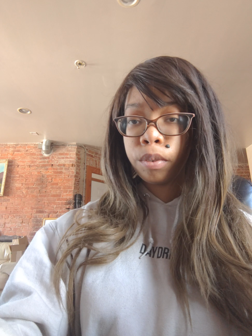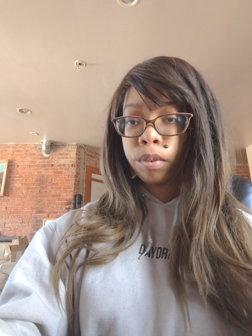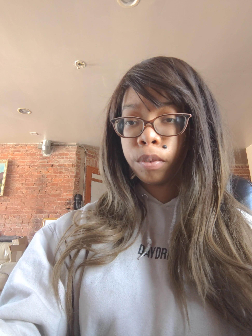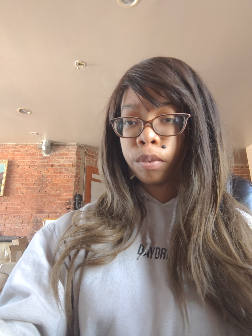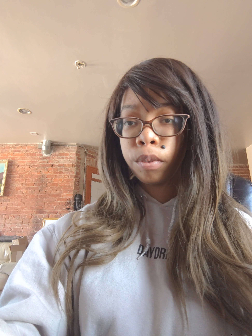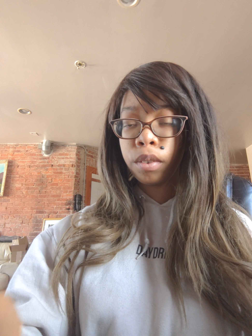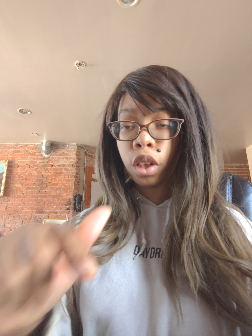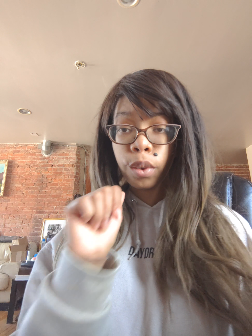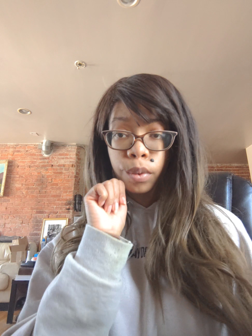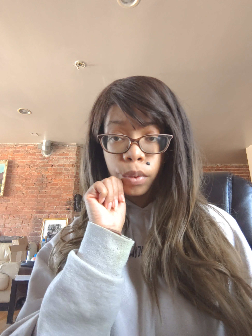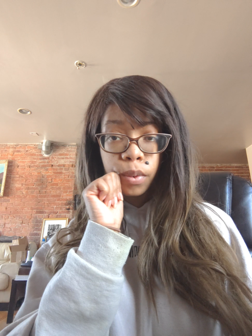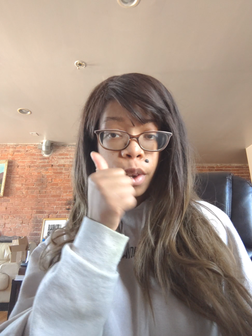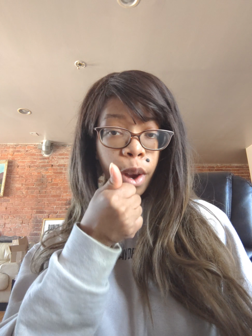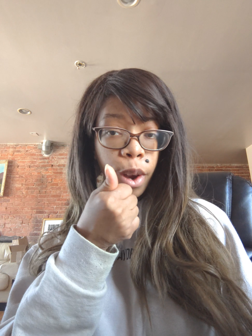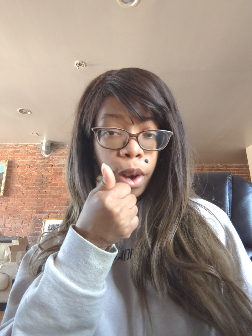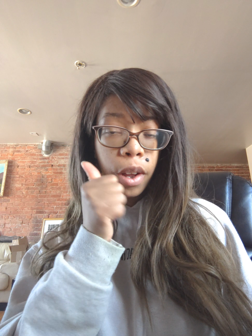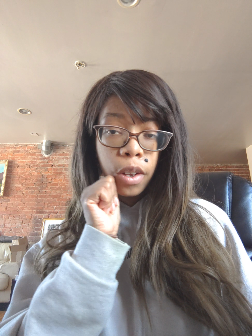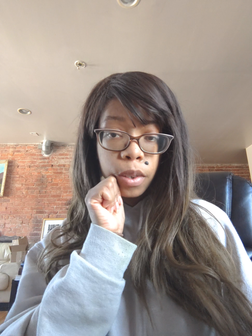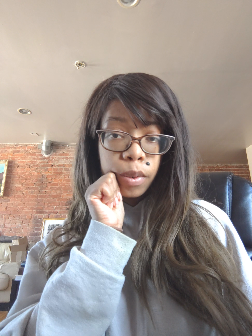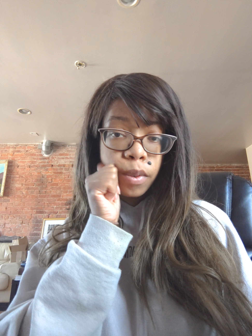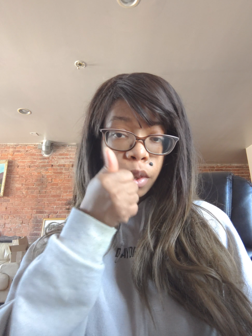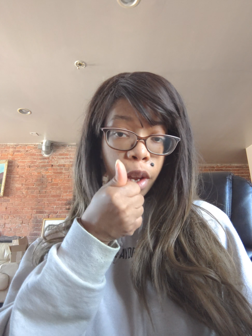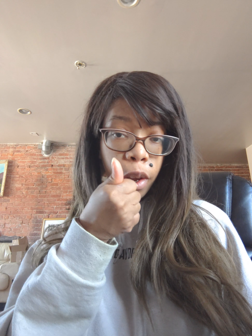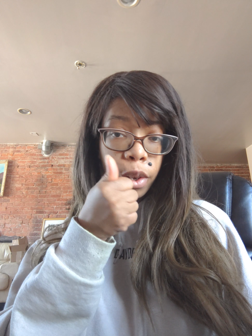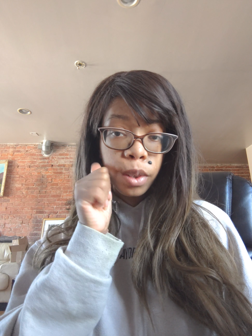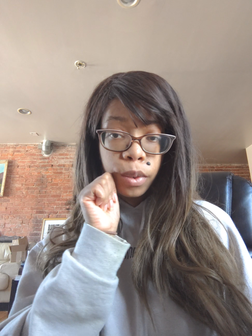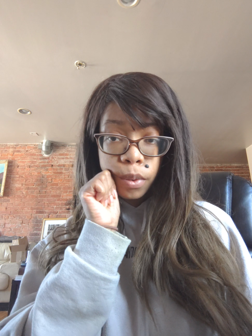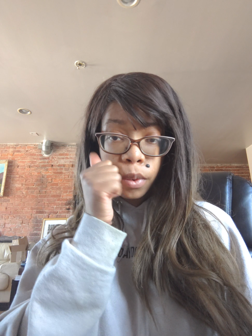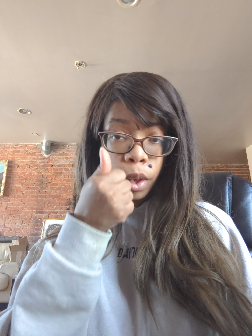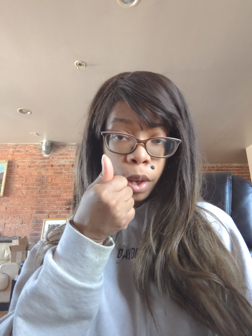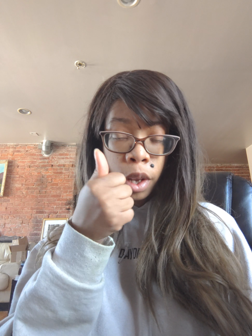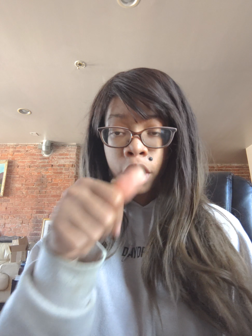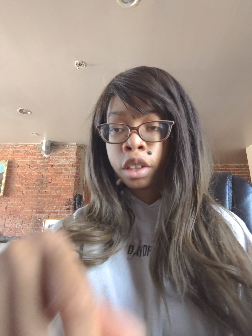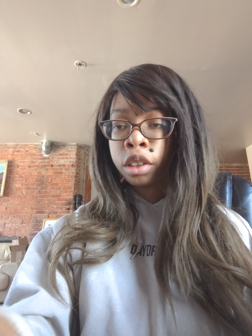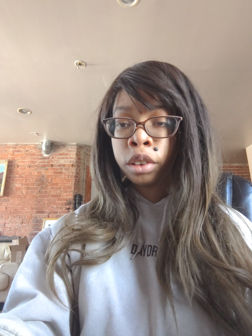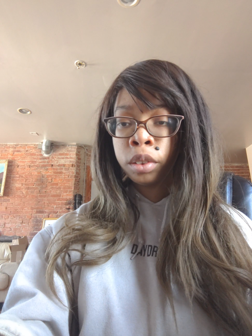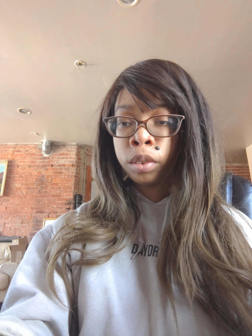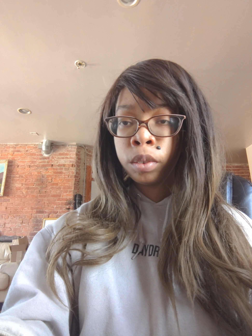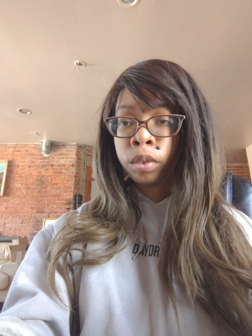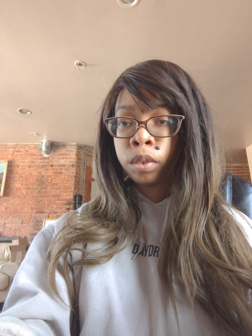tomorrow